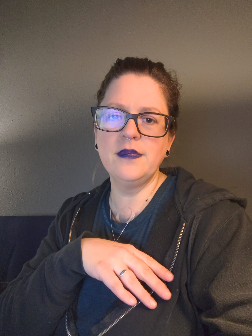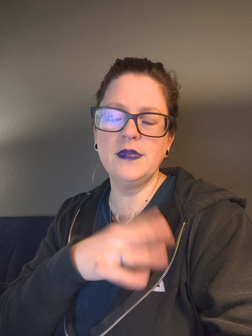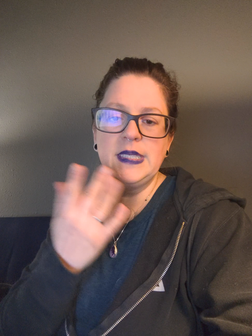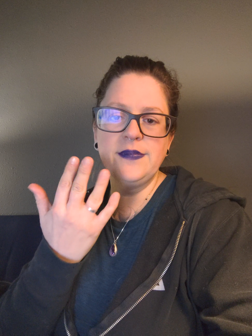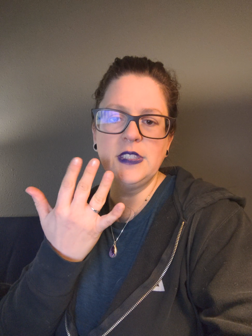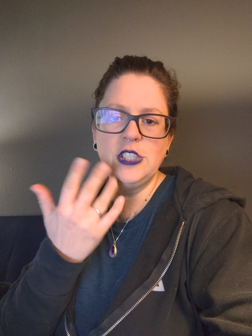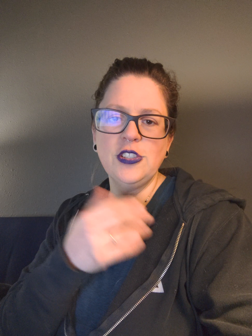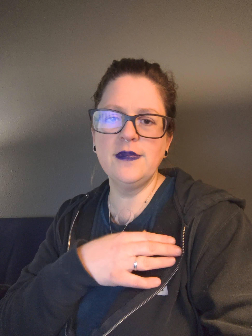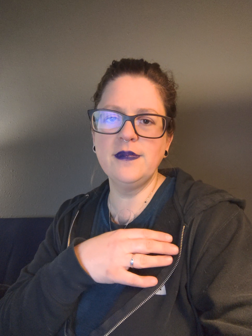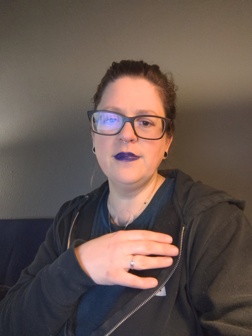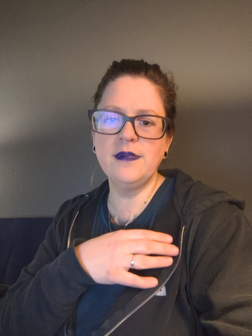finger